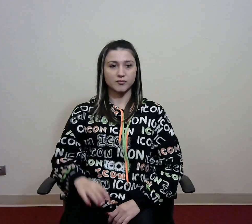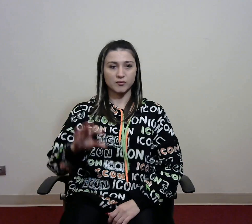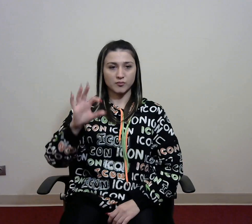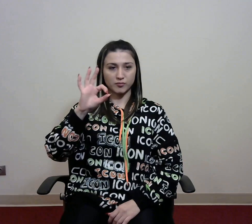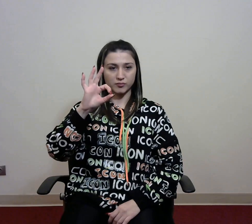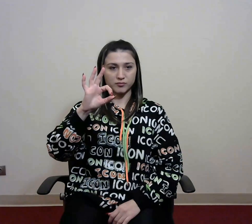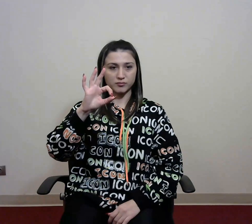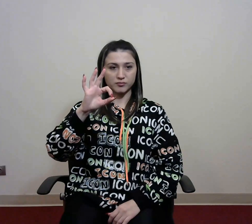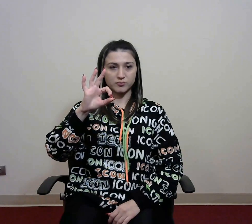O